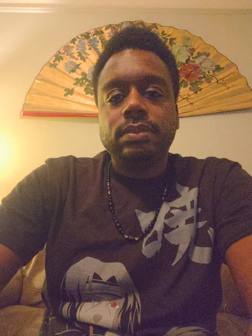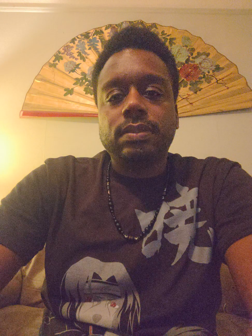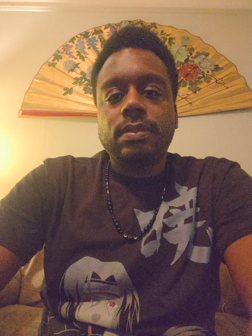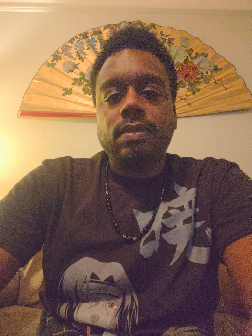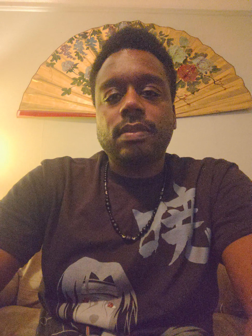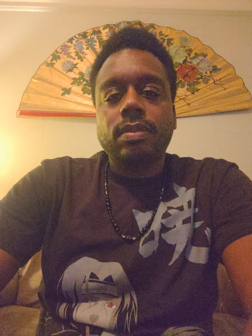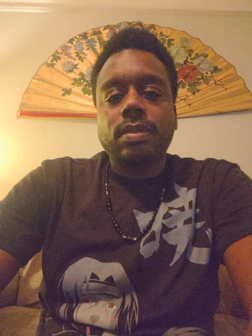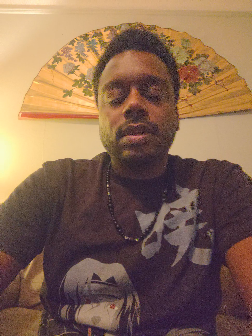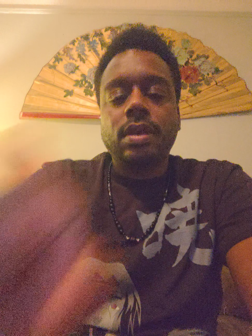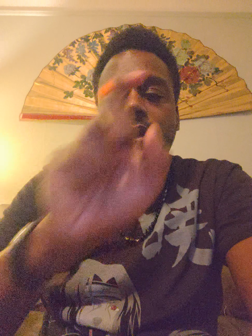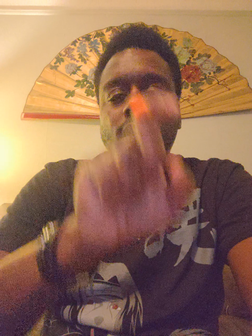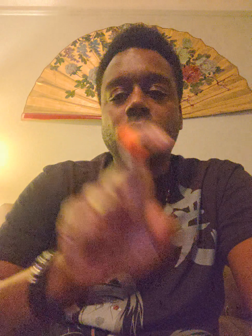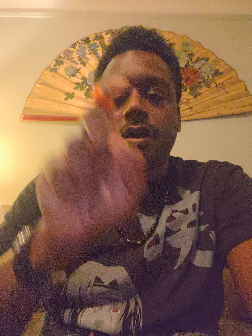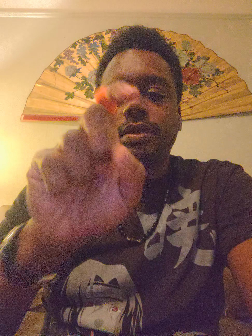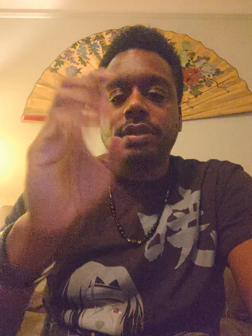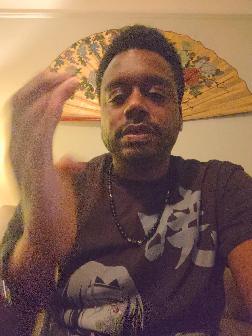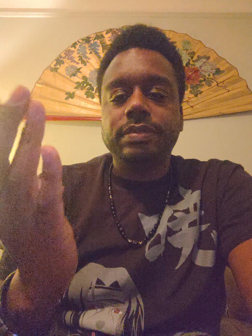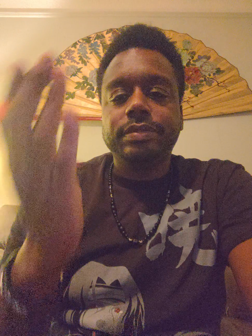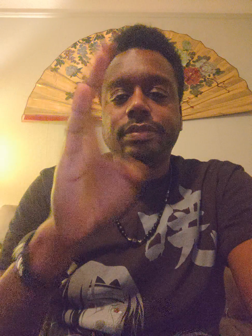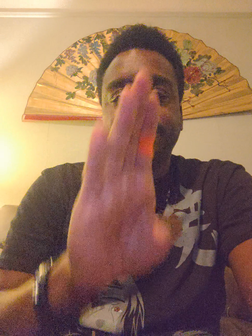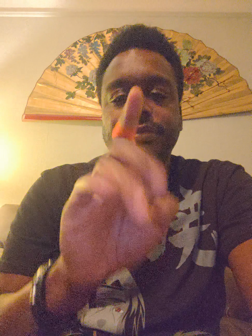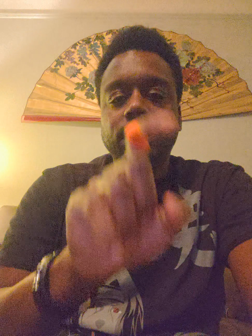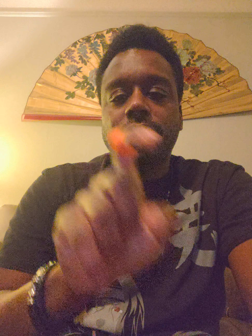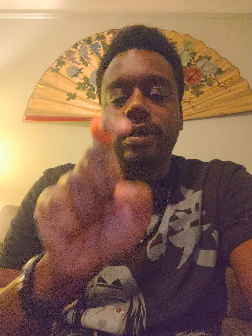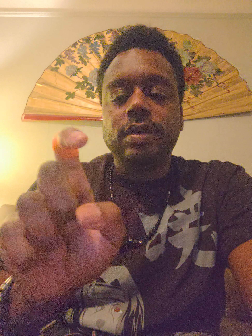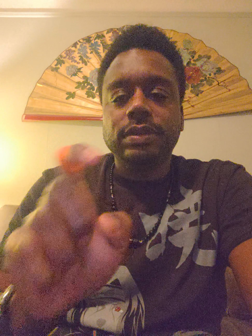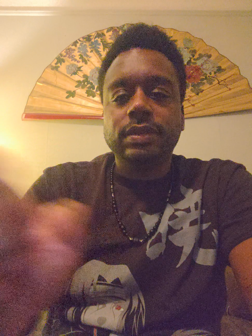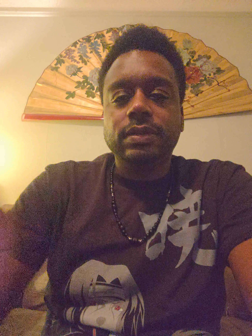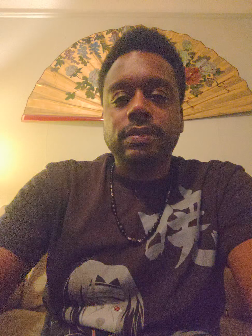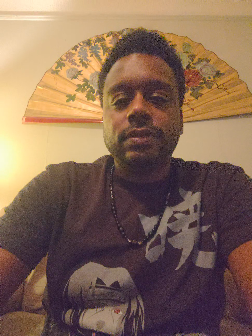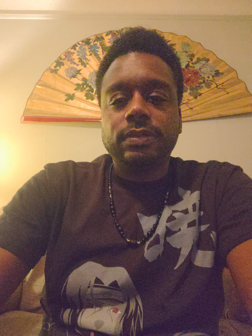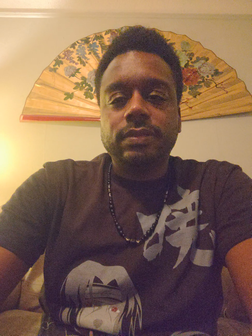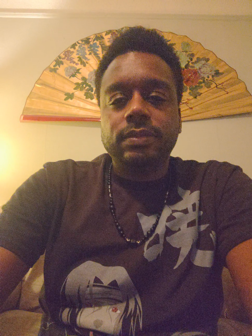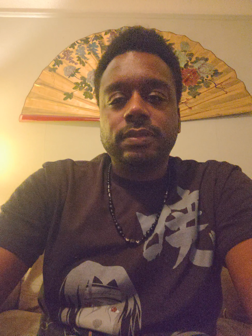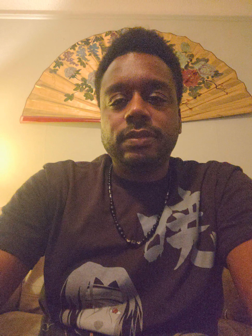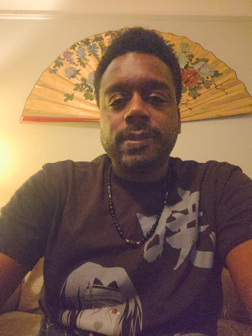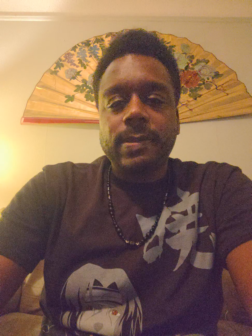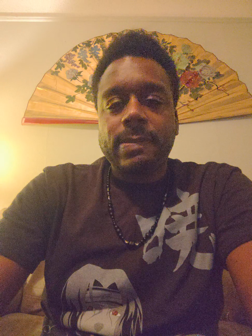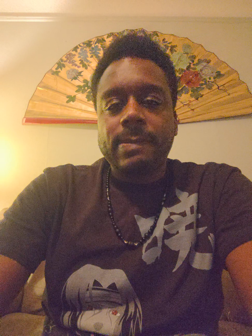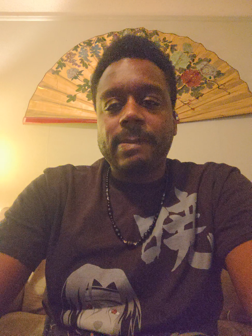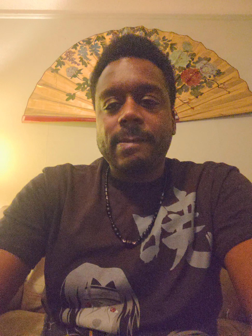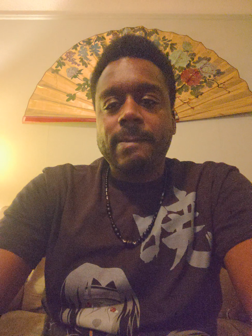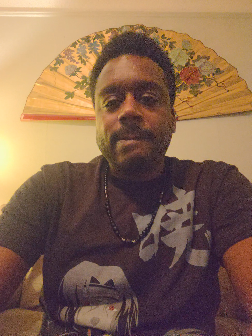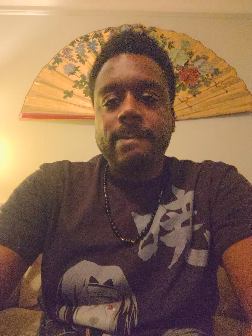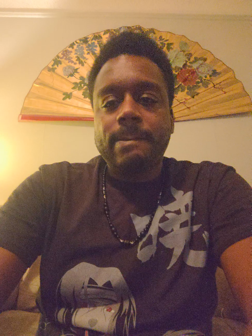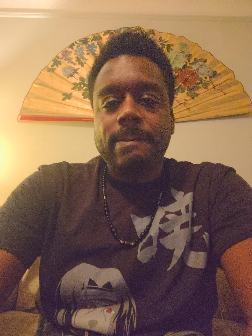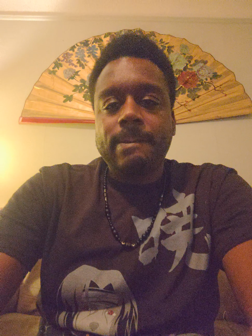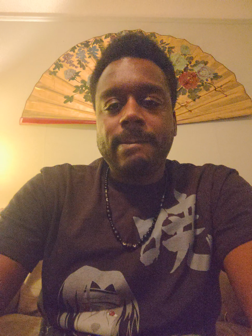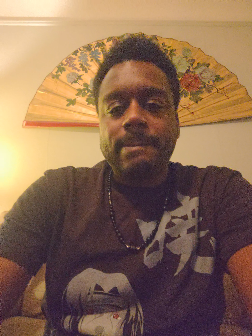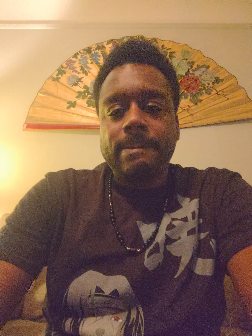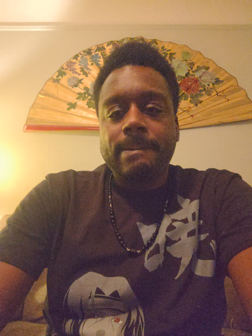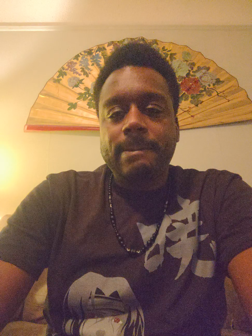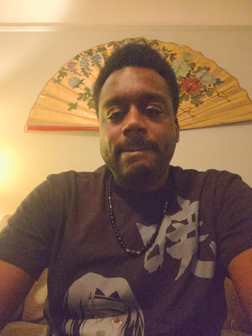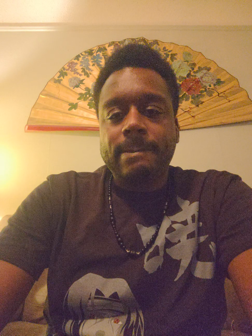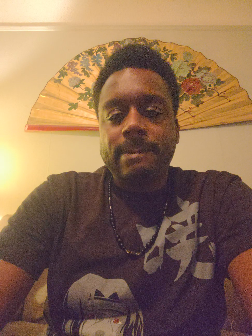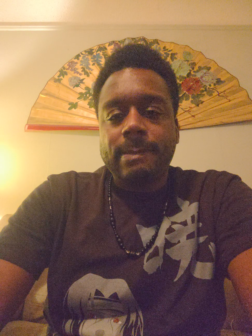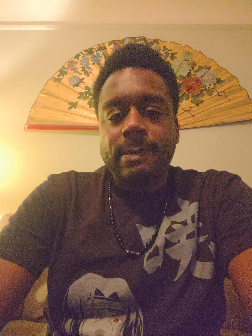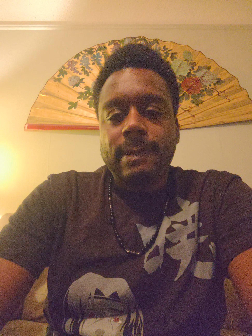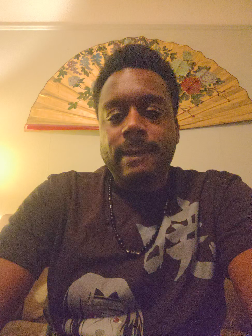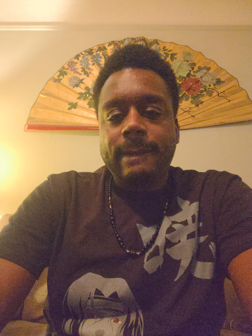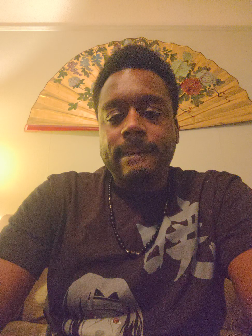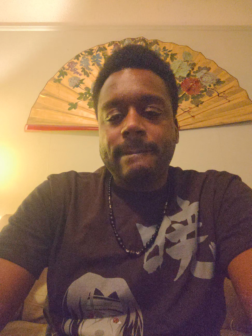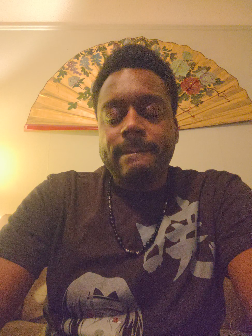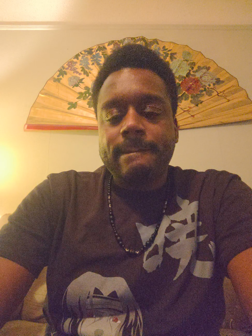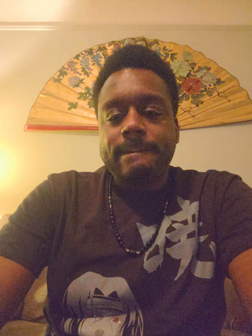closet